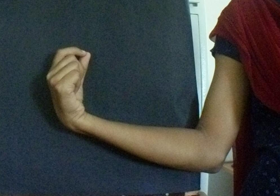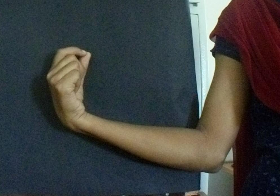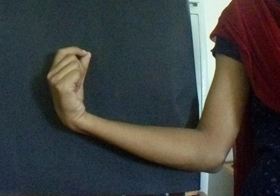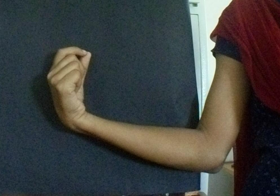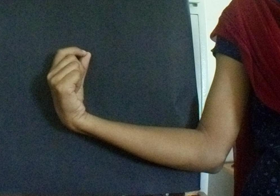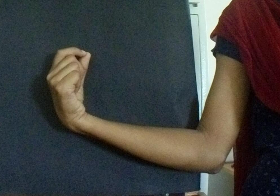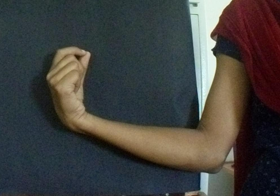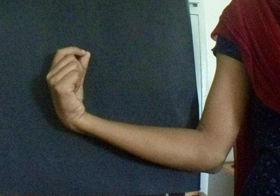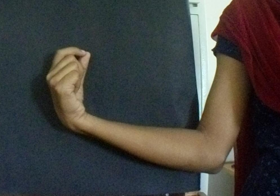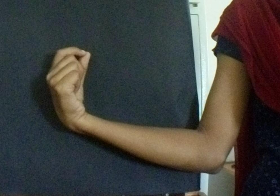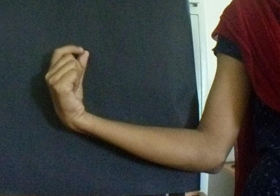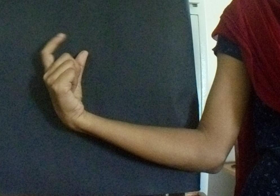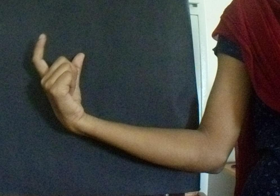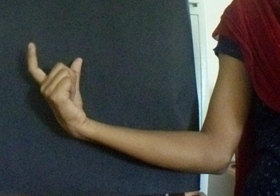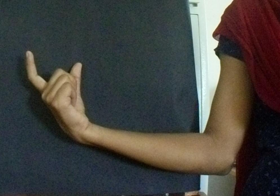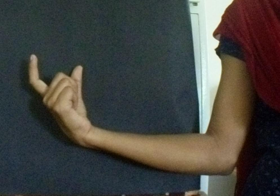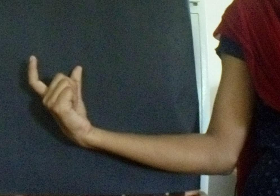thief